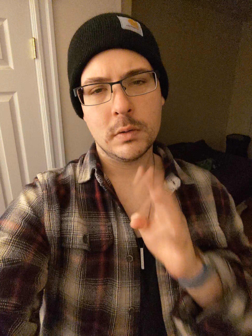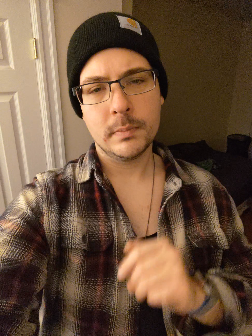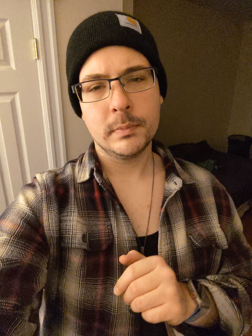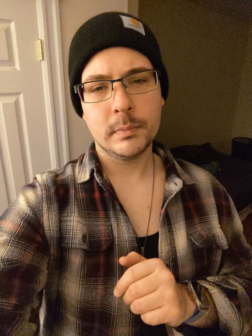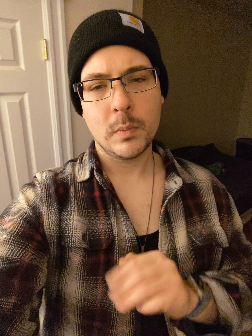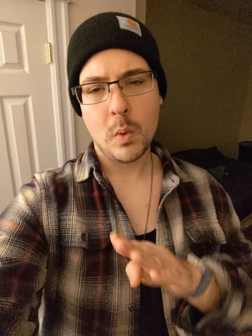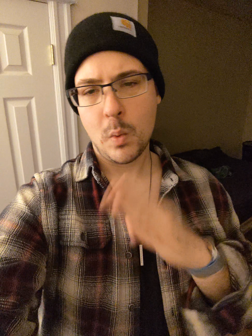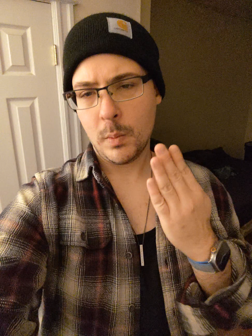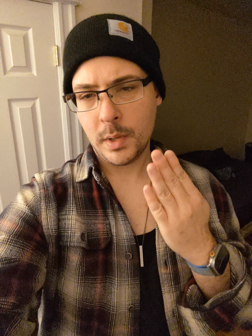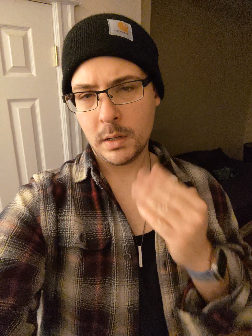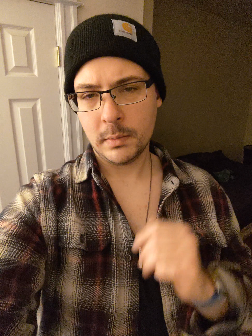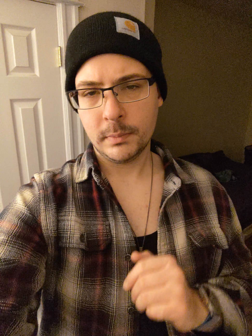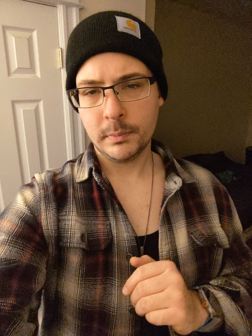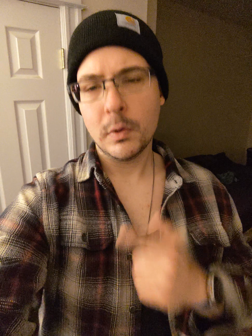open